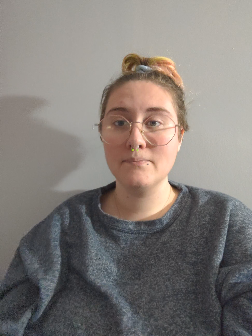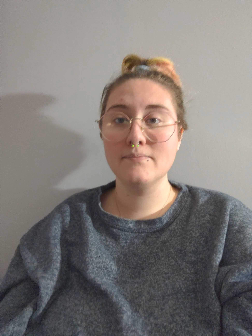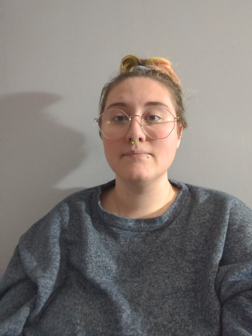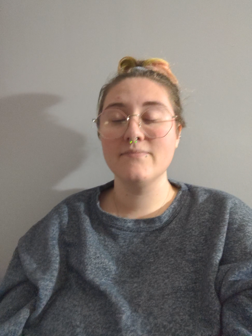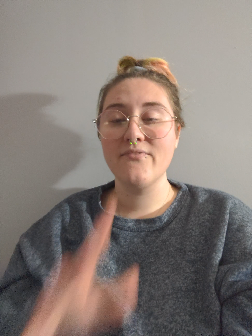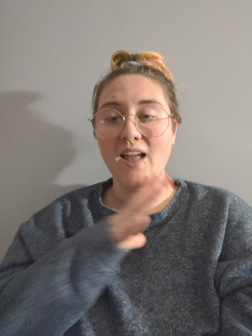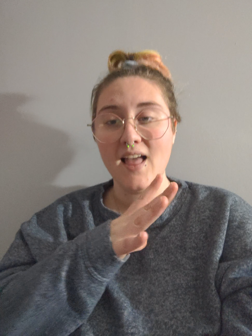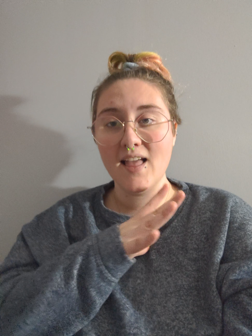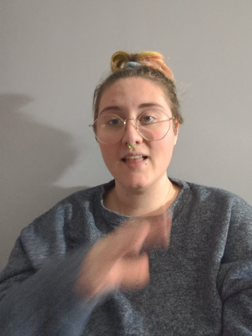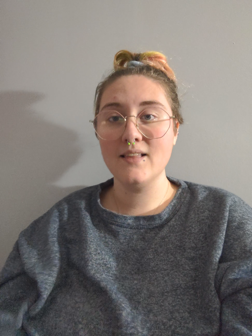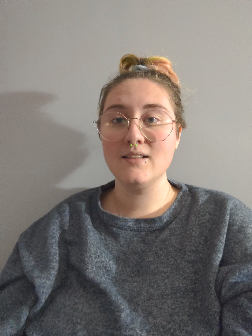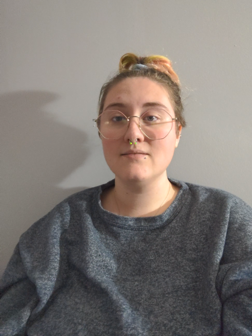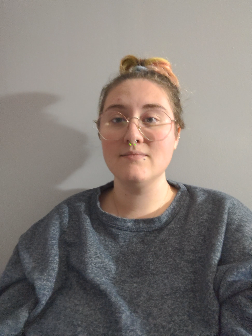fine